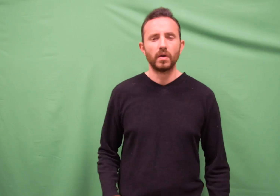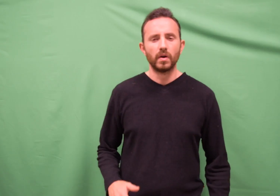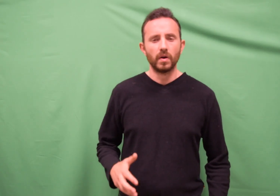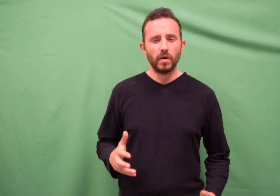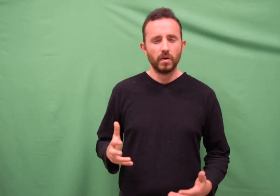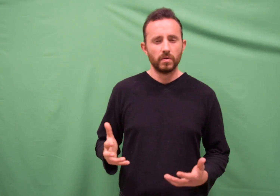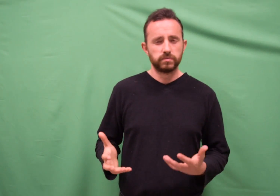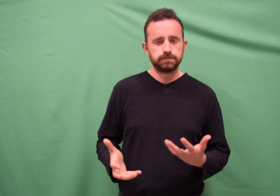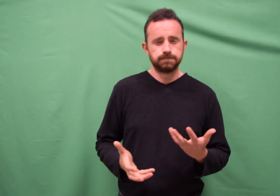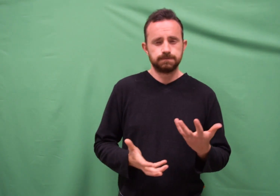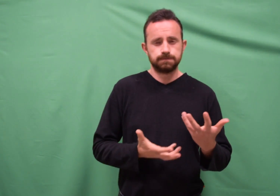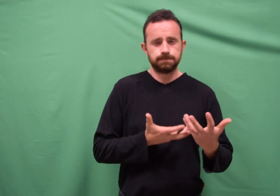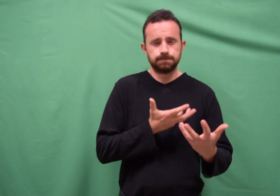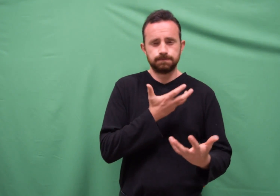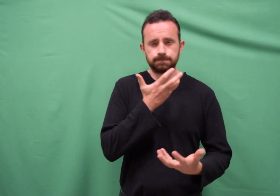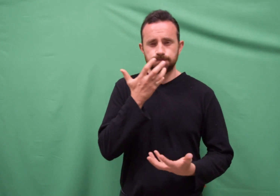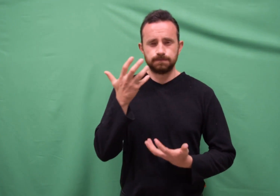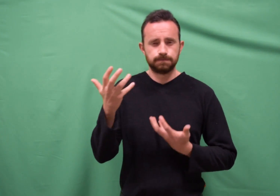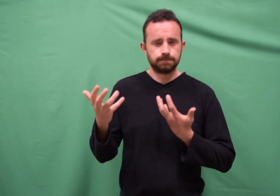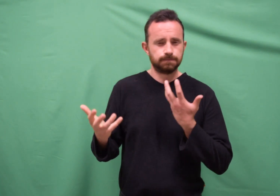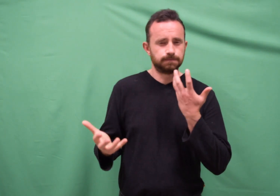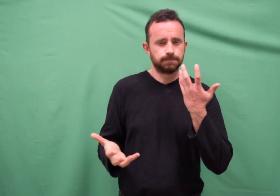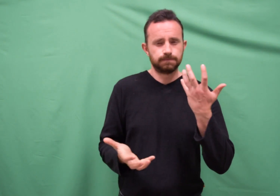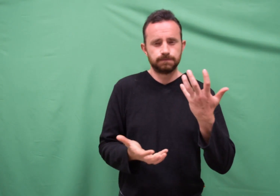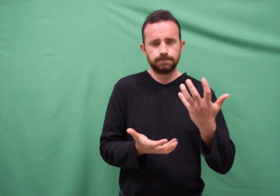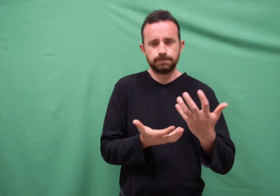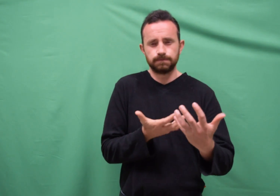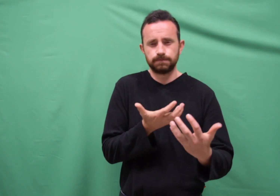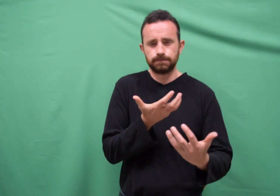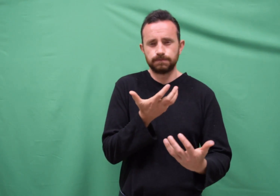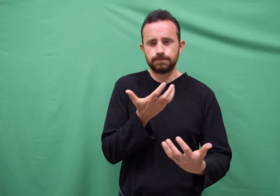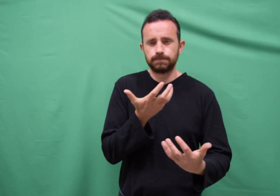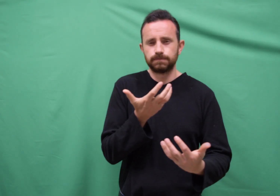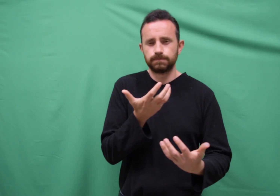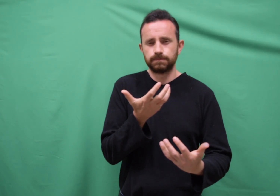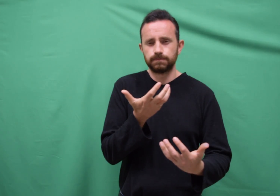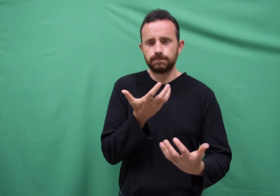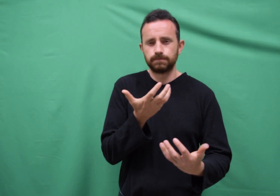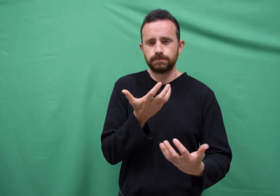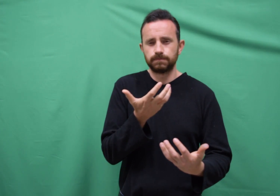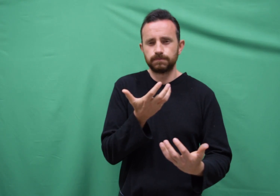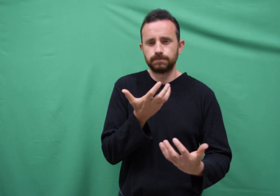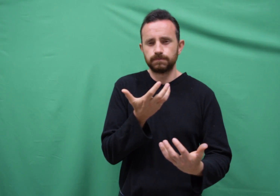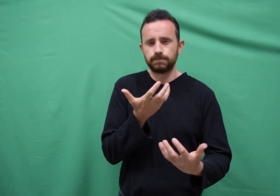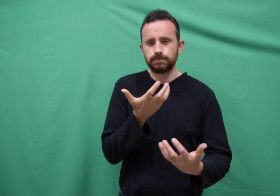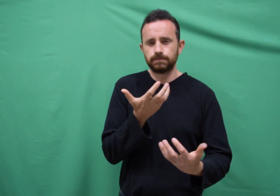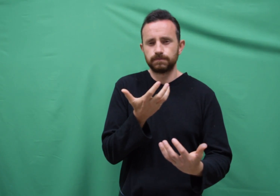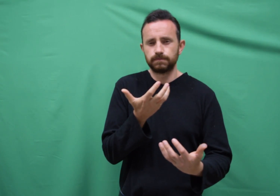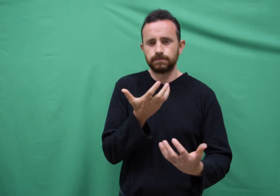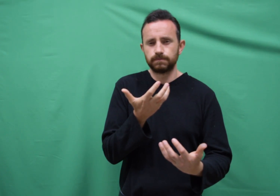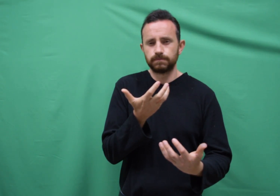fuego